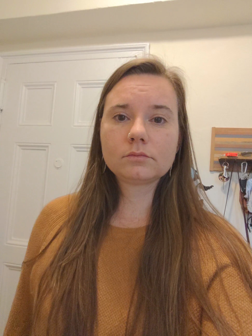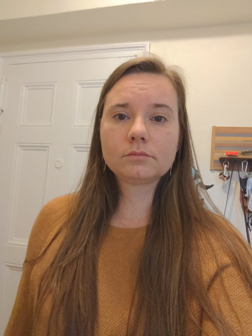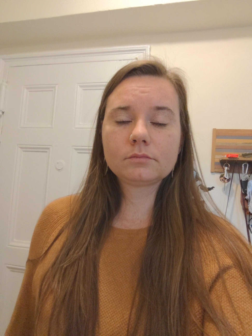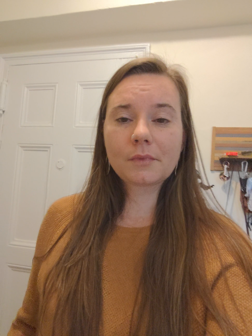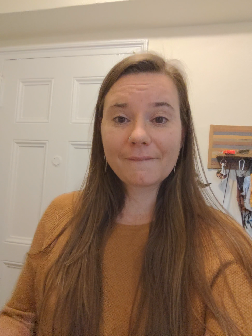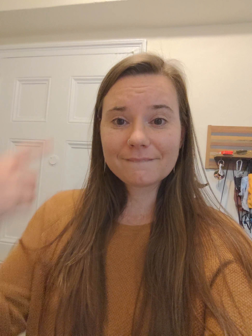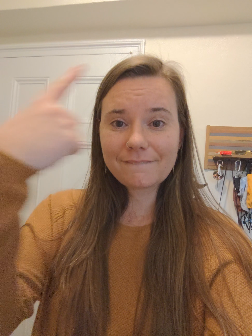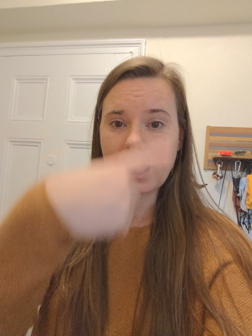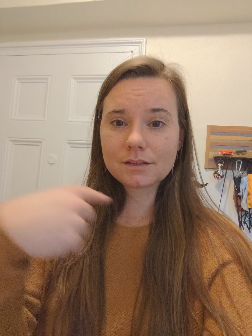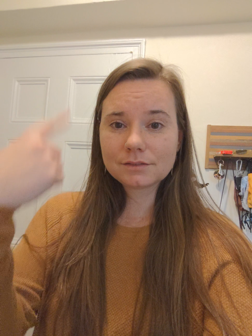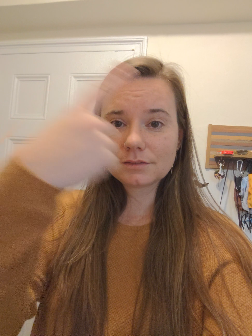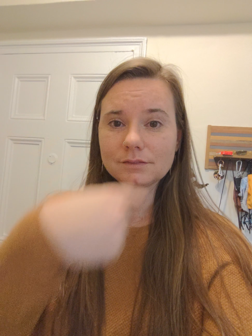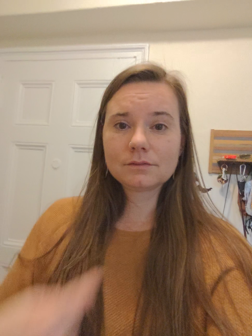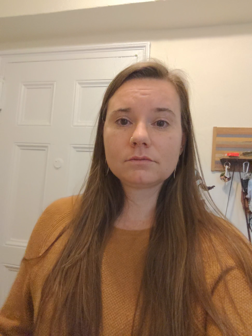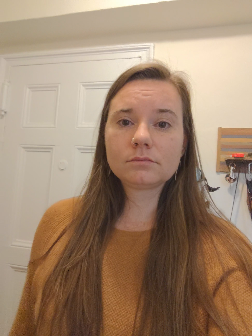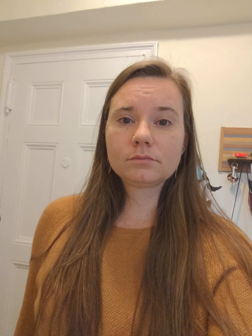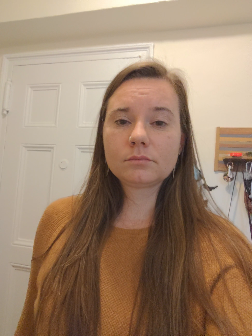face